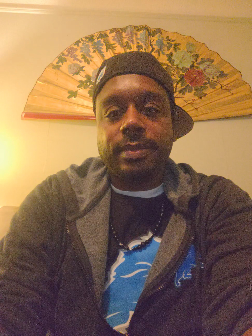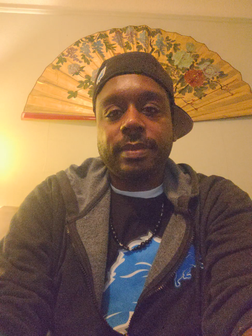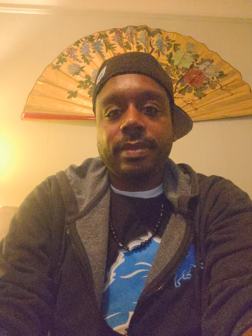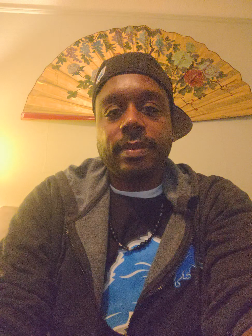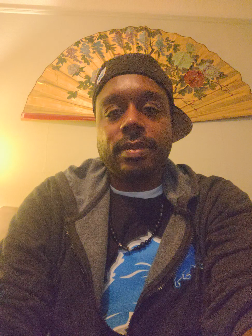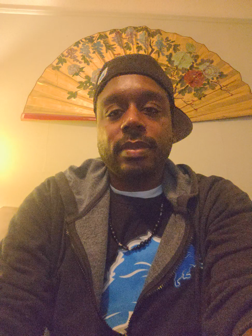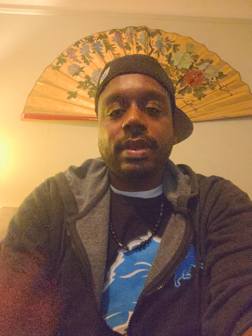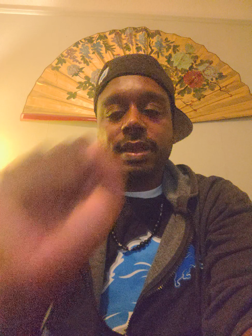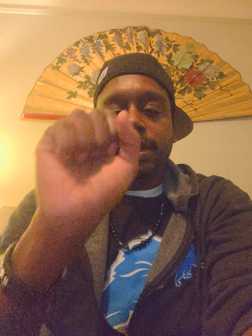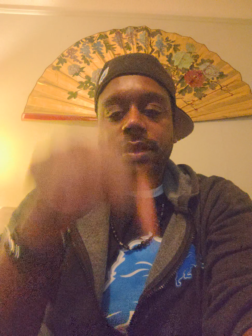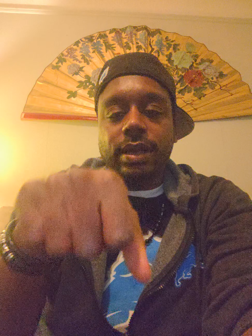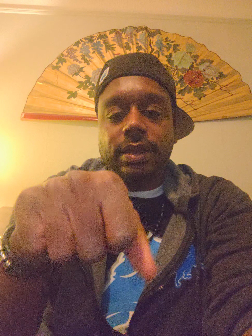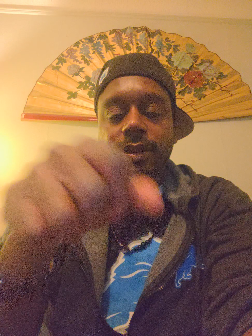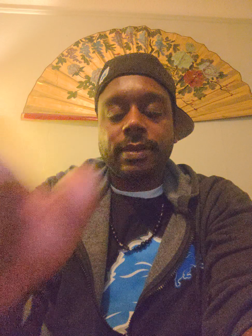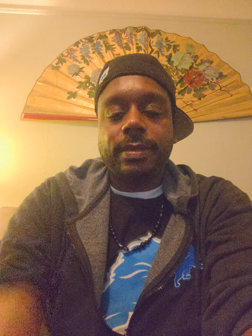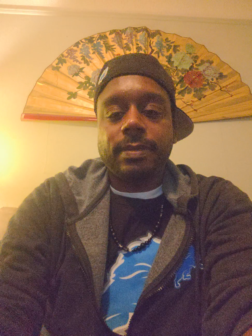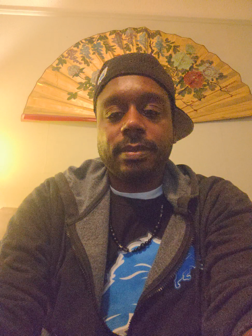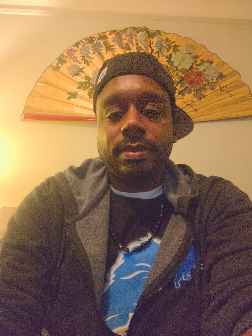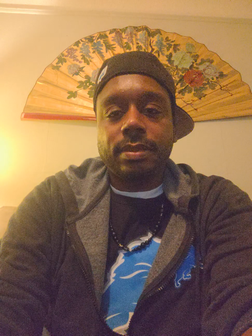yes